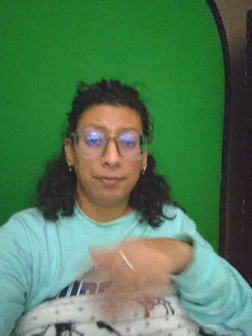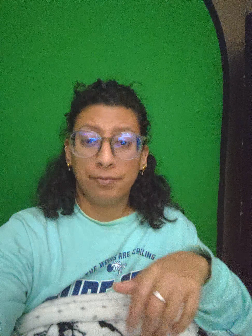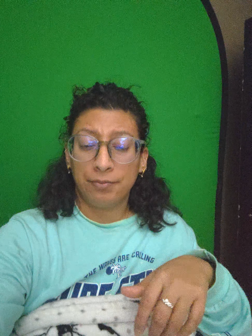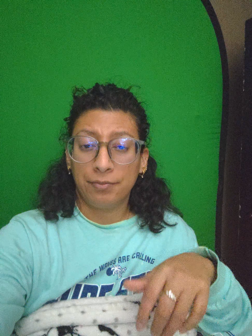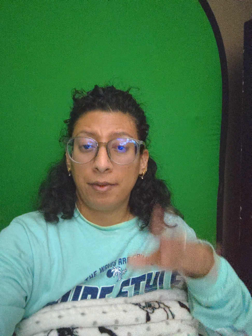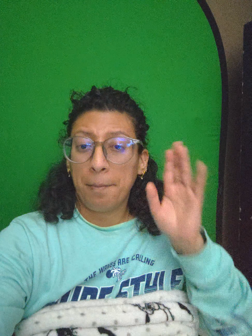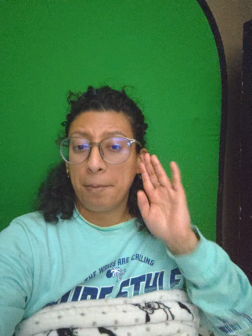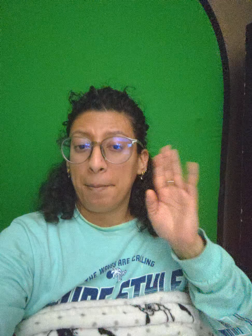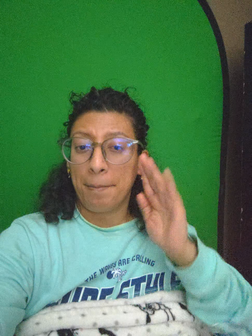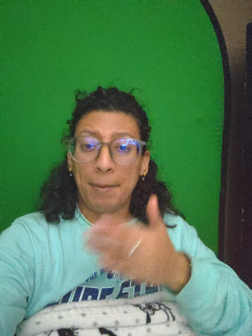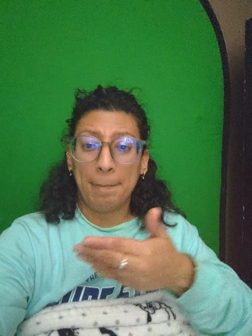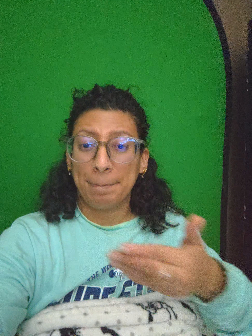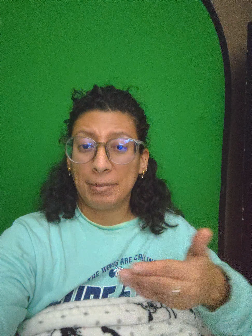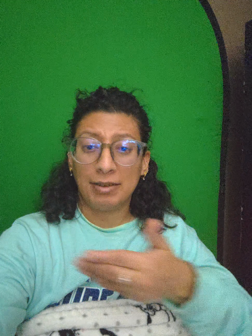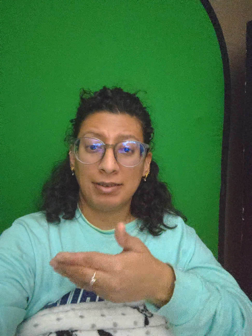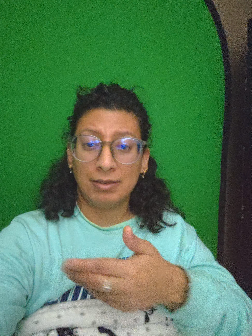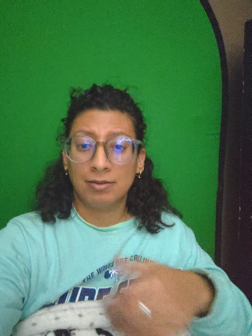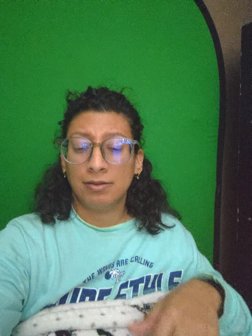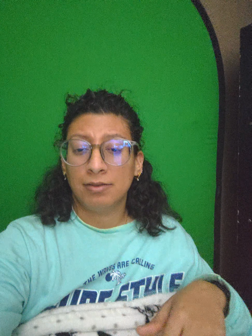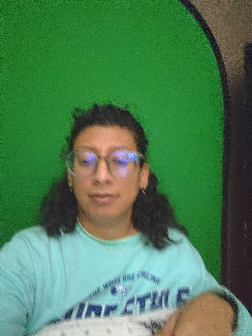puppy